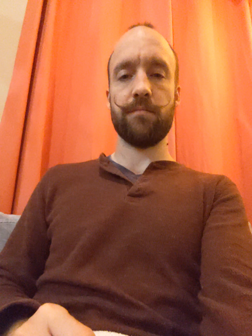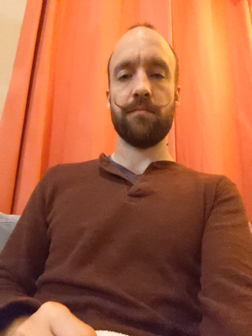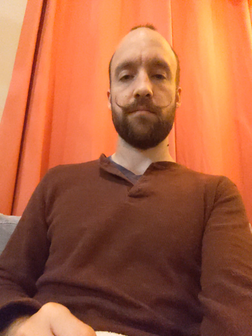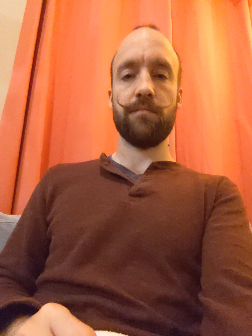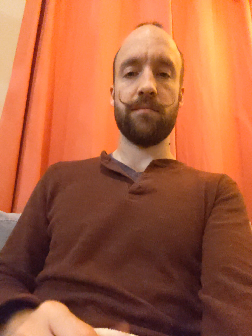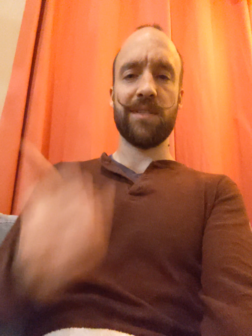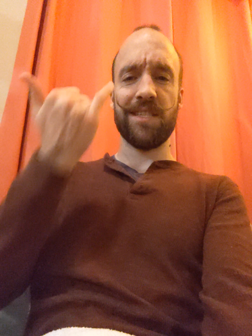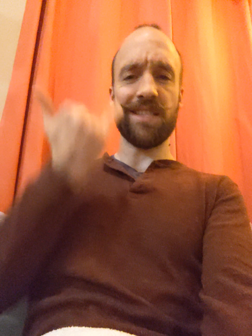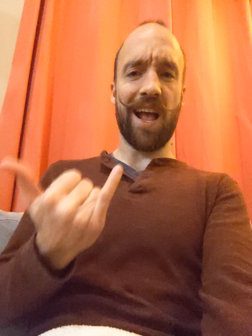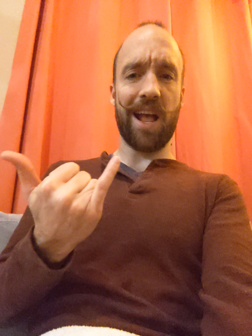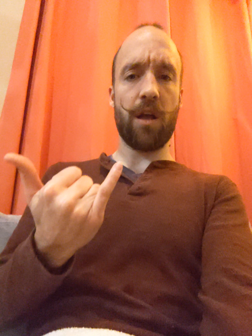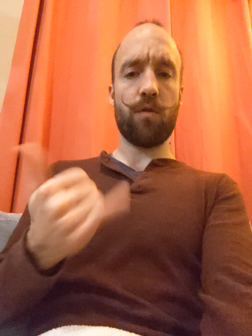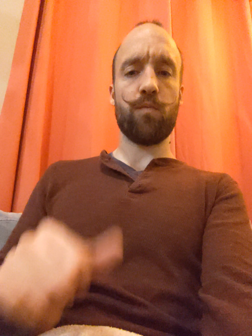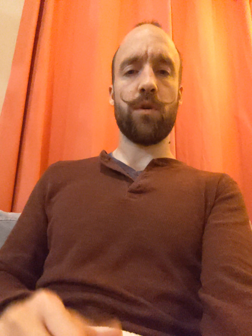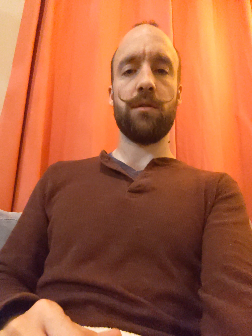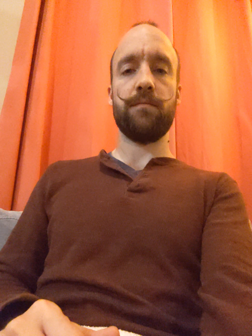now